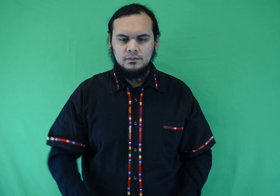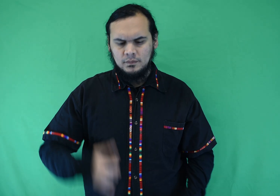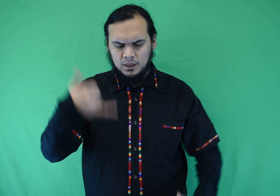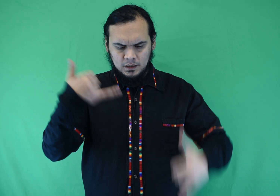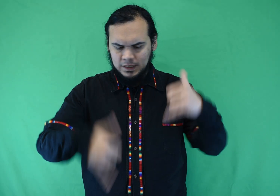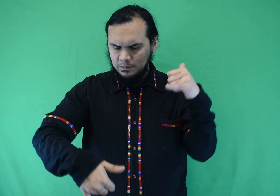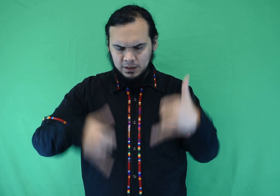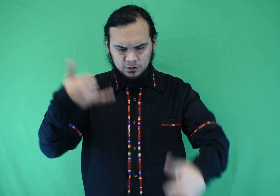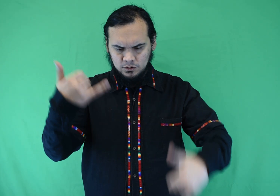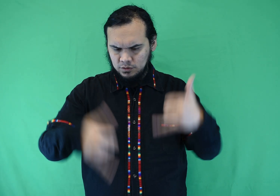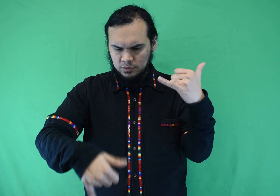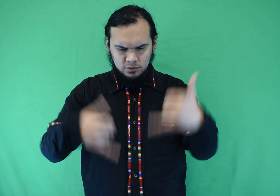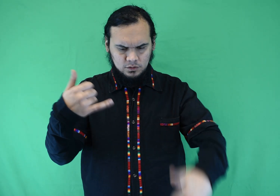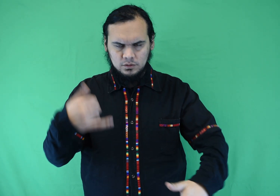químicos